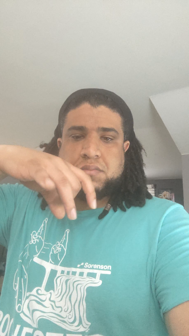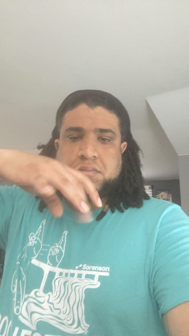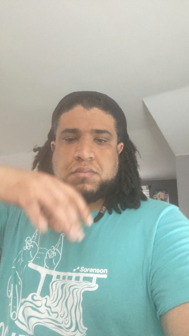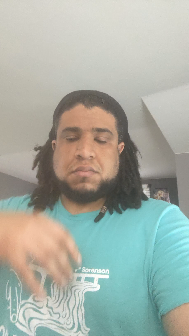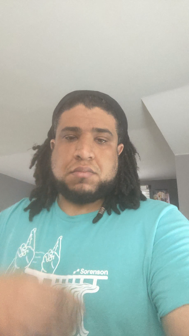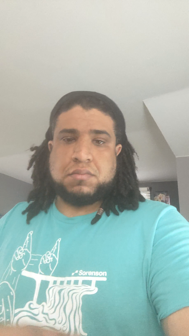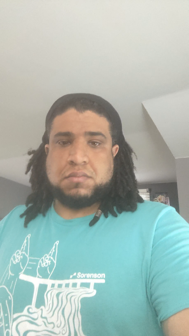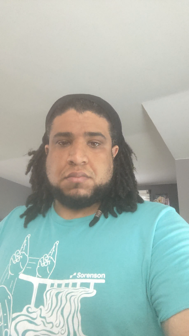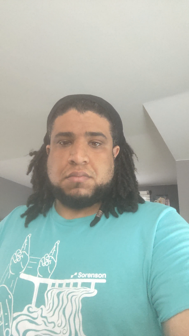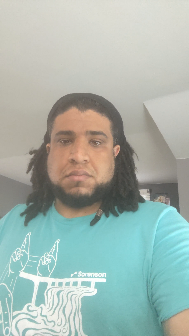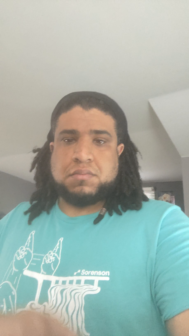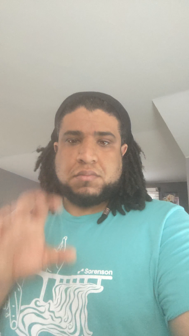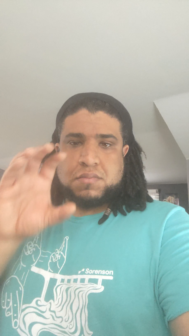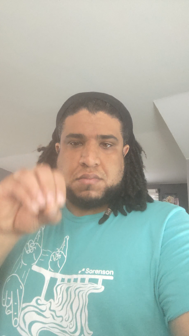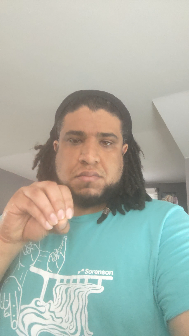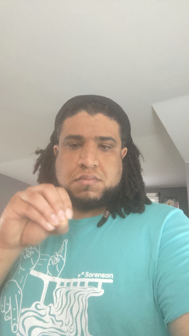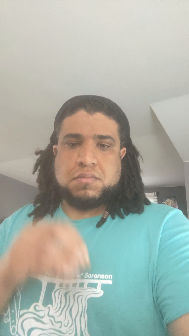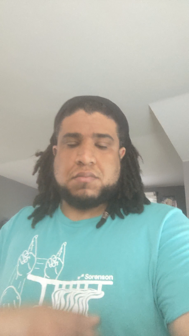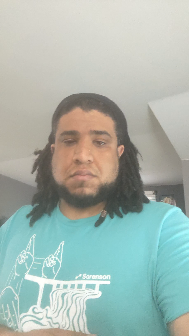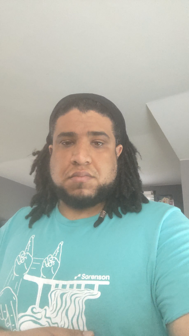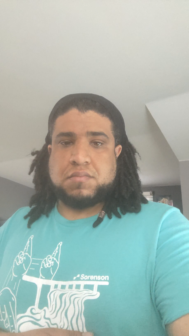bite